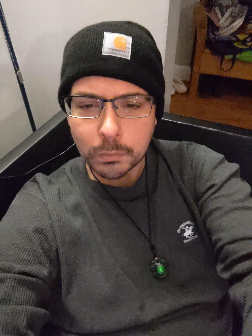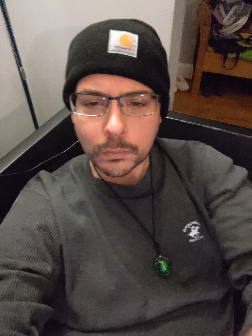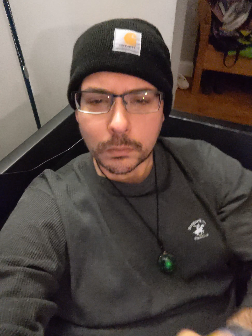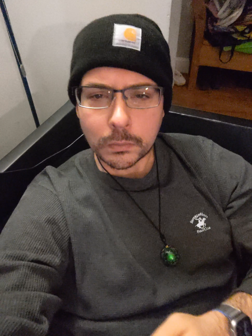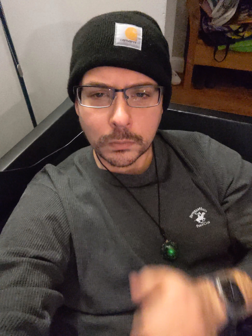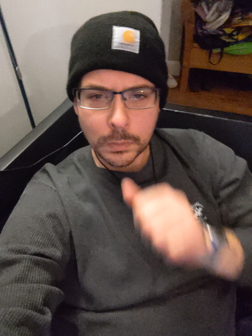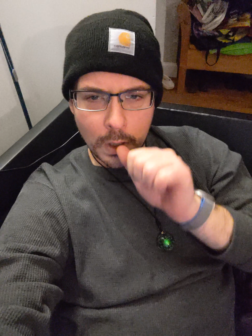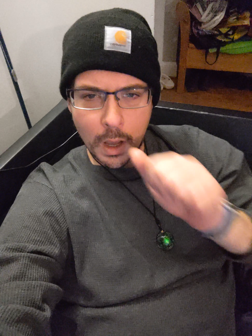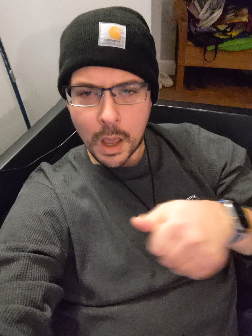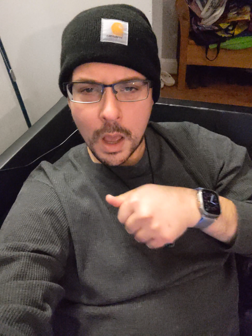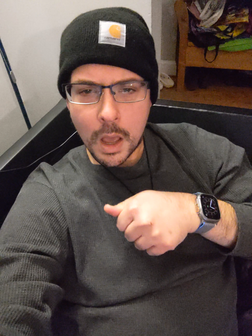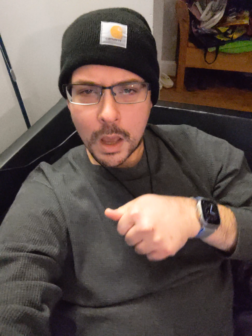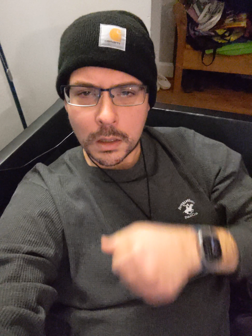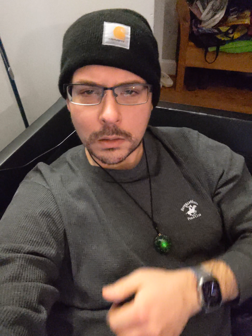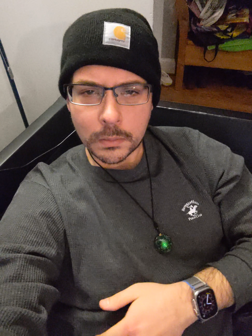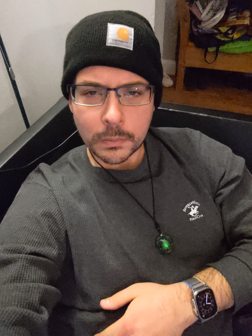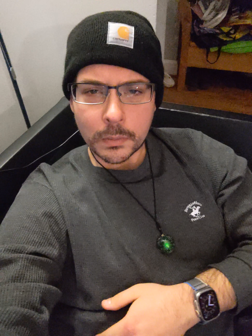hide